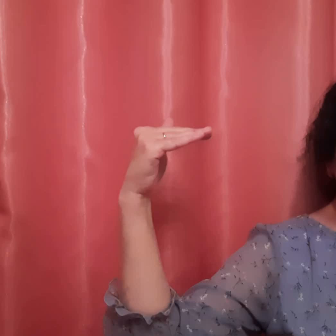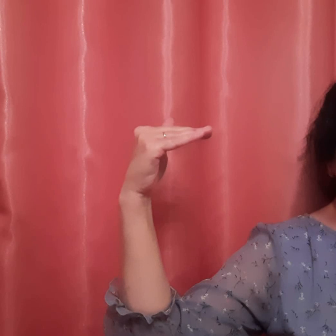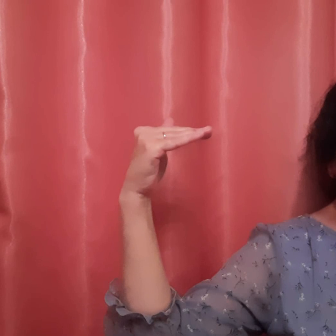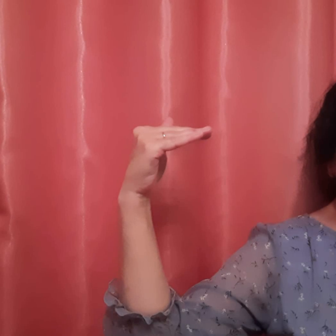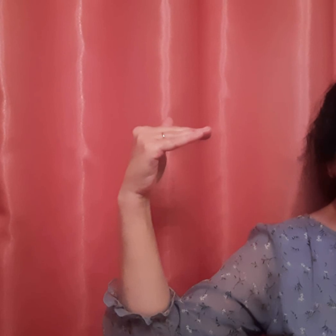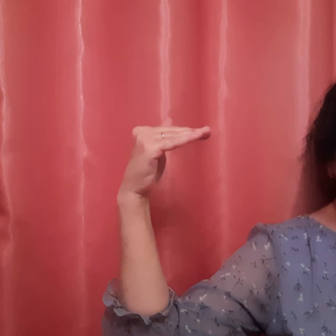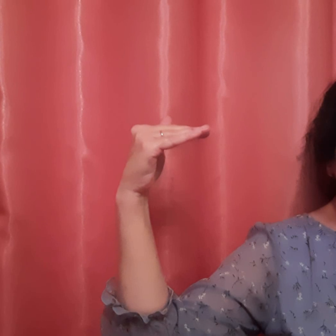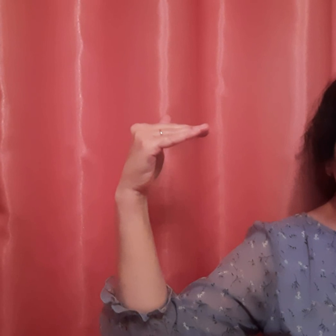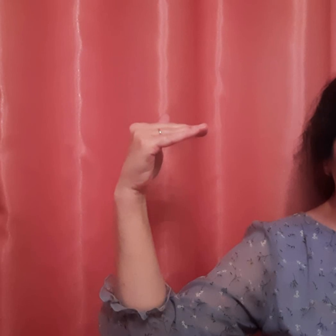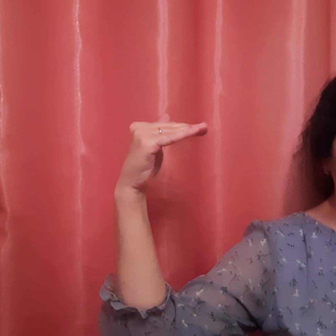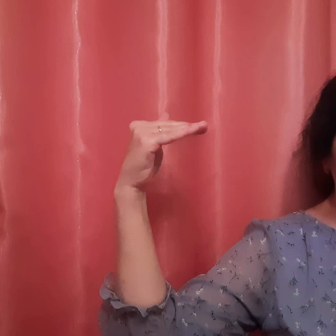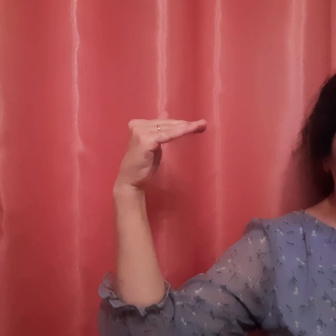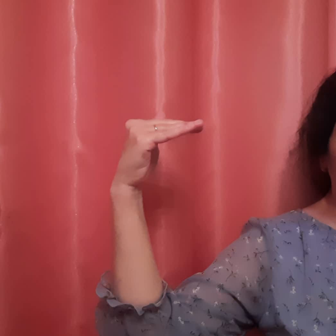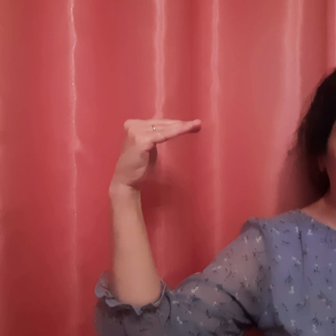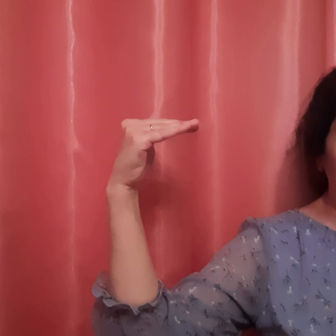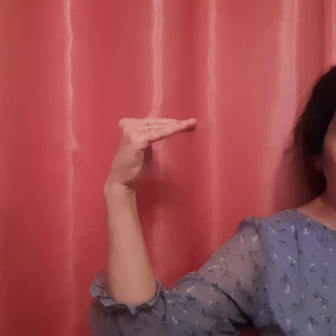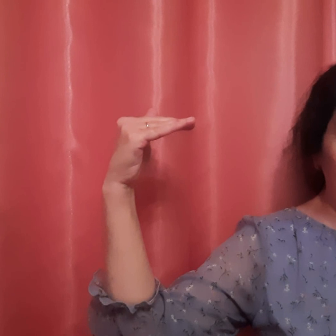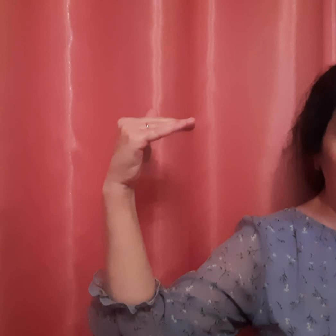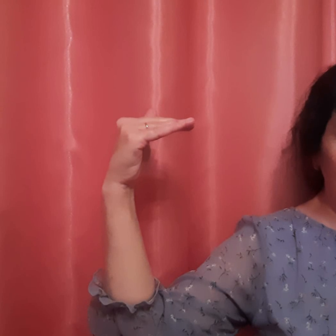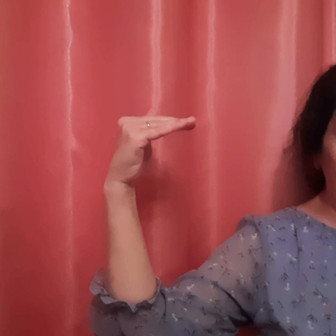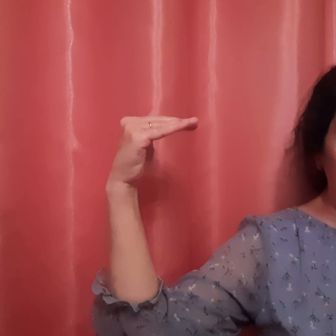Ф